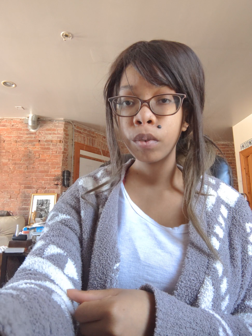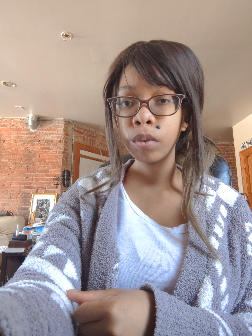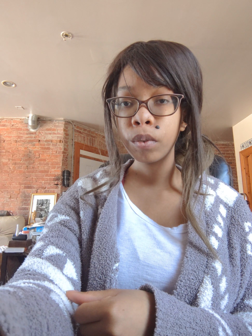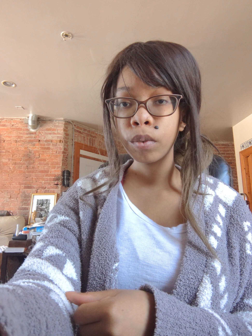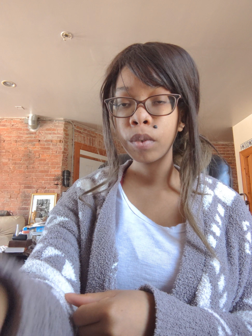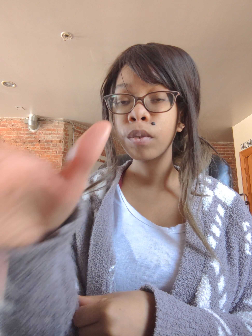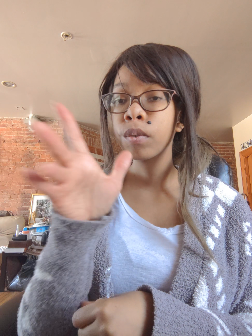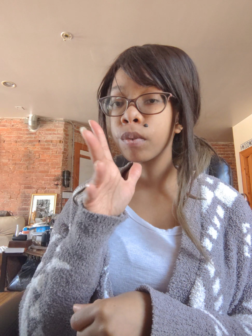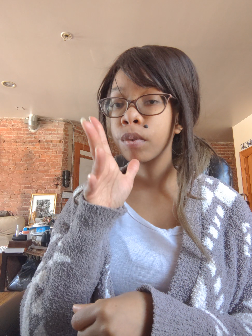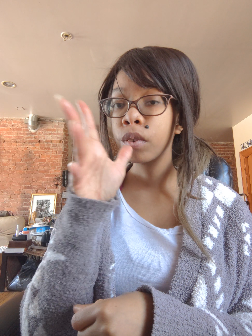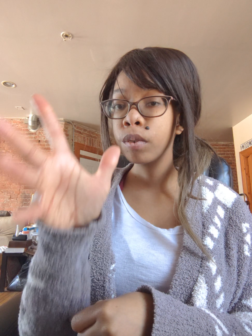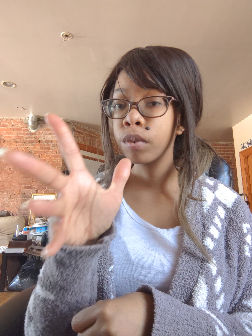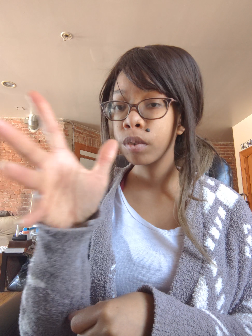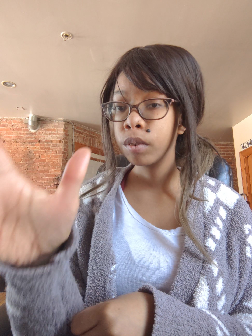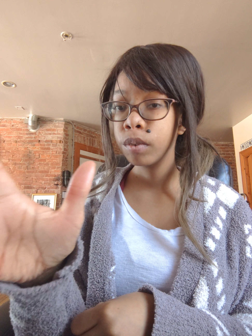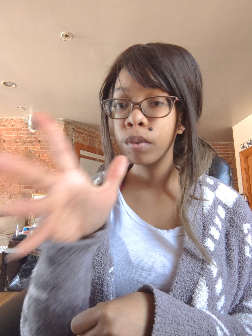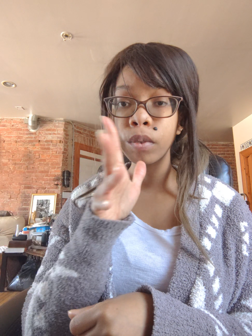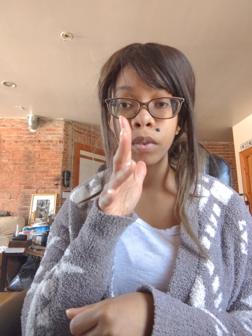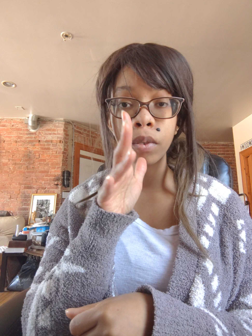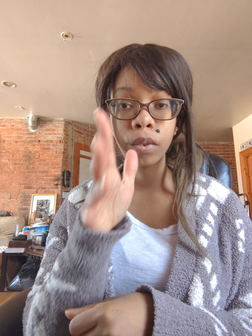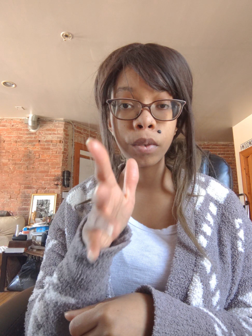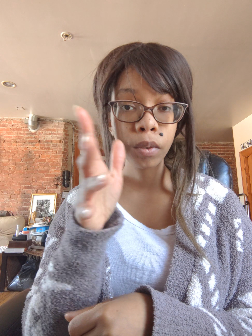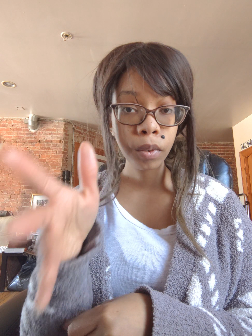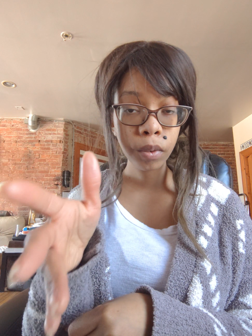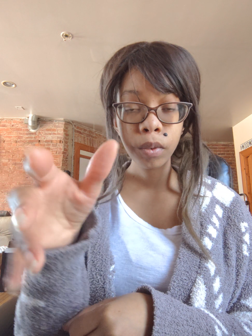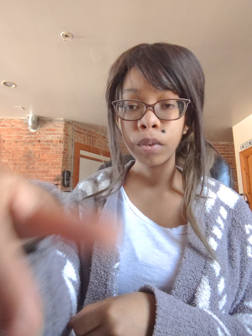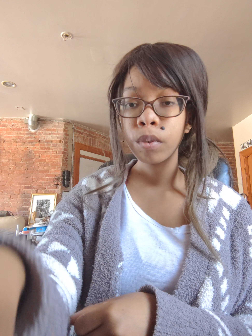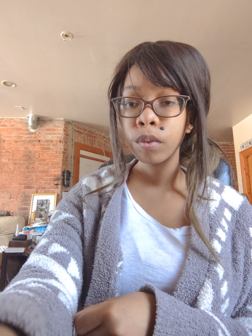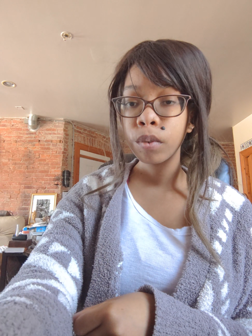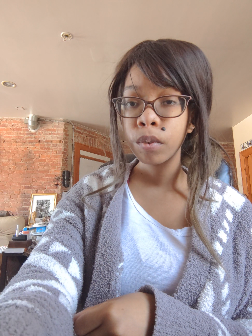grandma